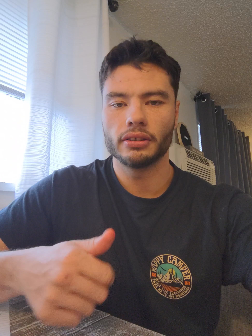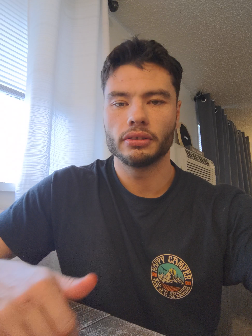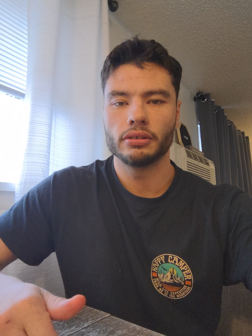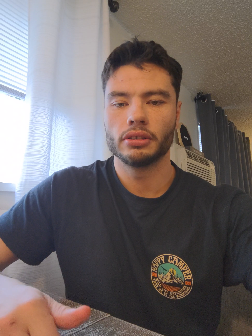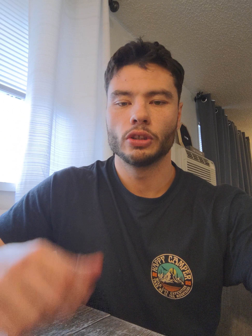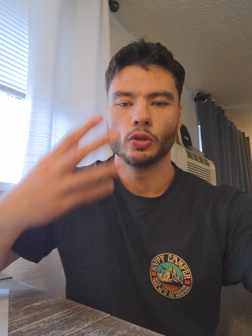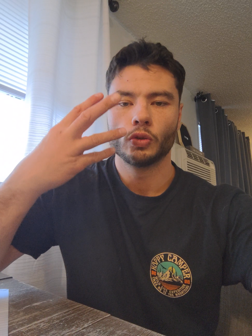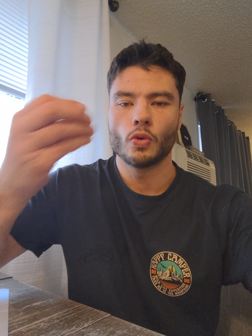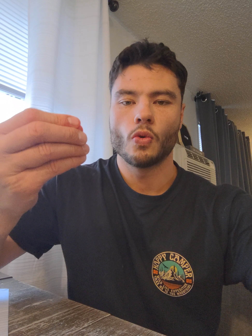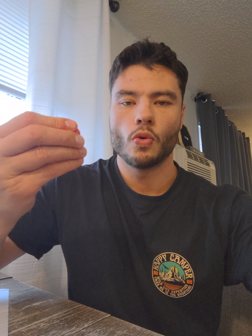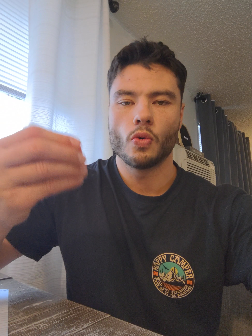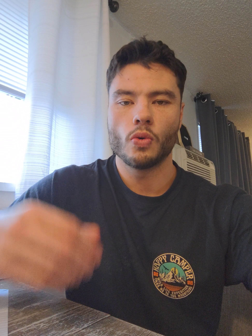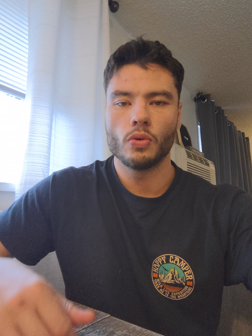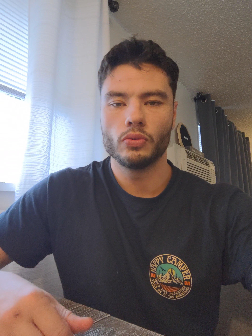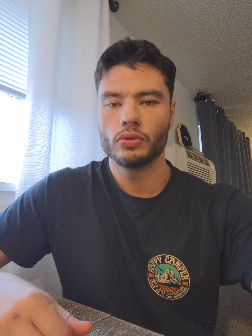go